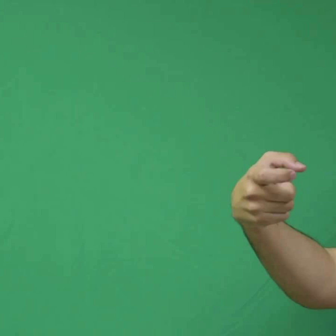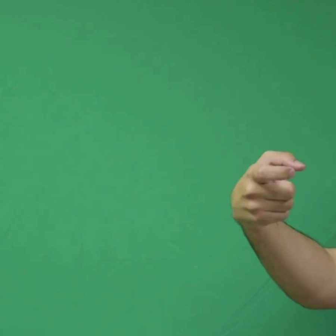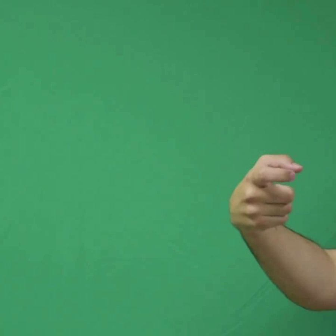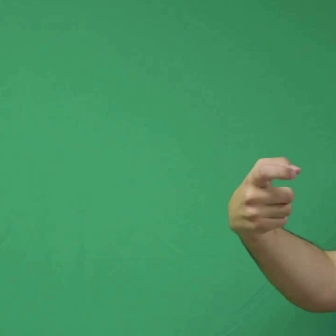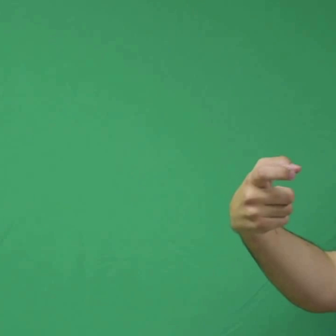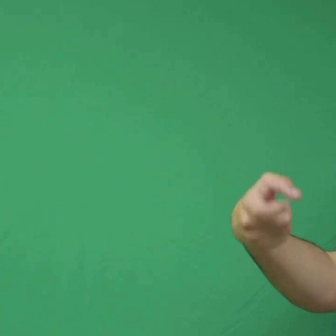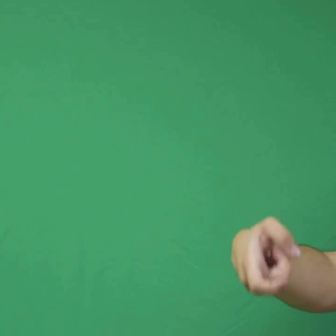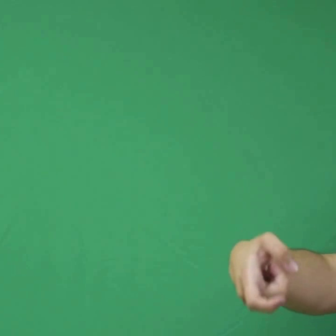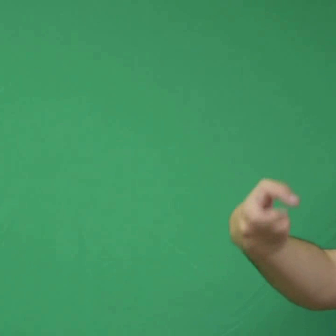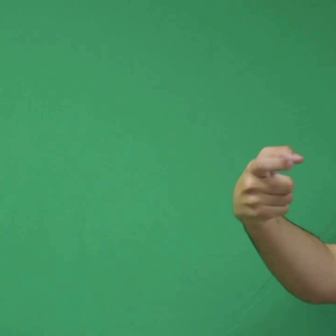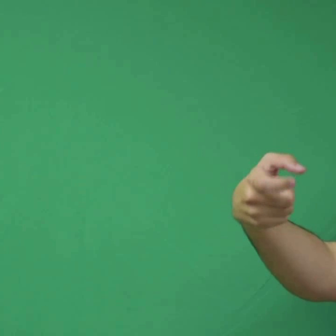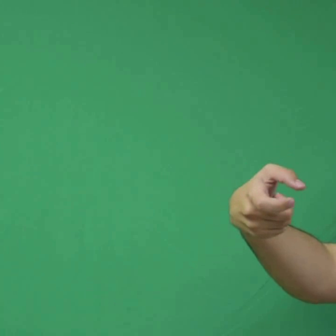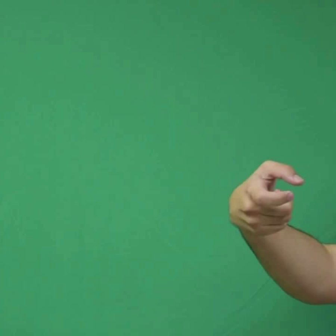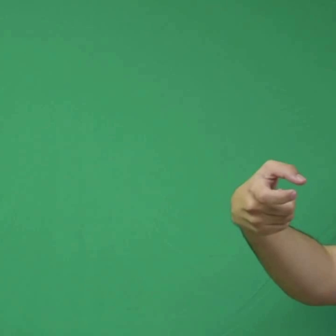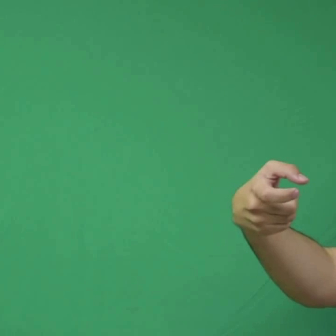Q